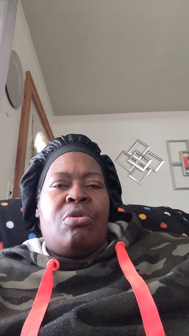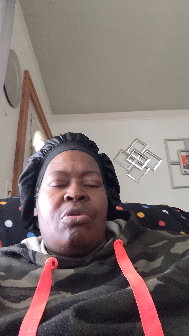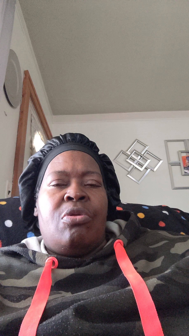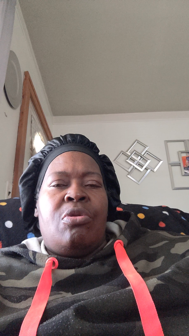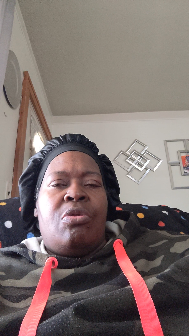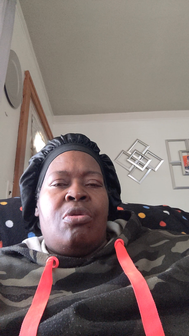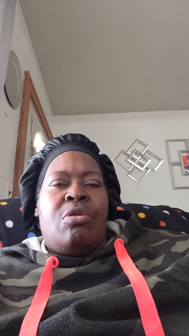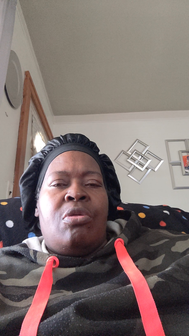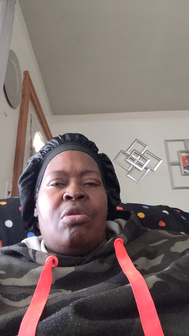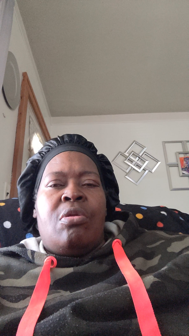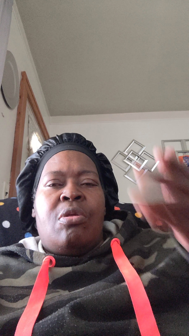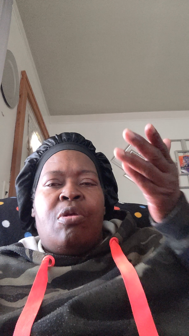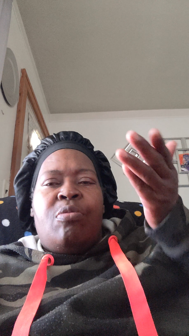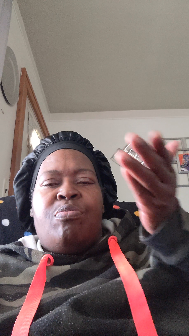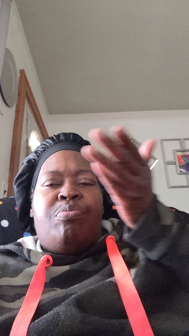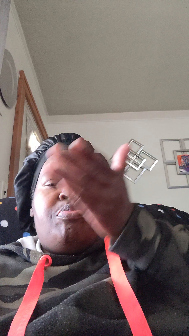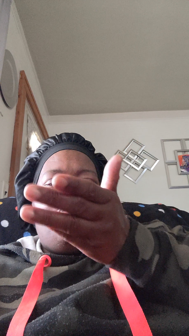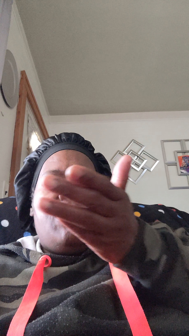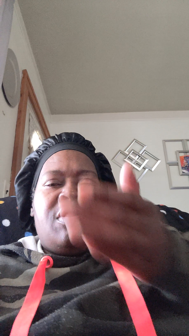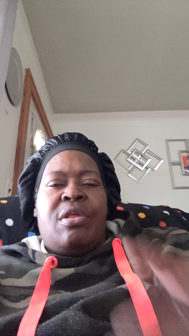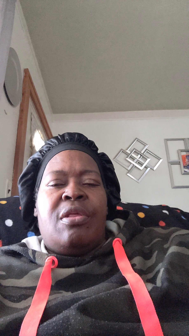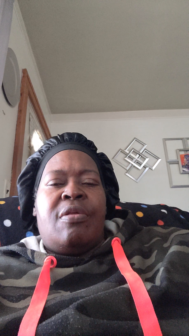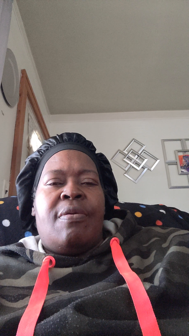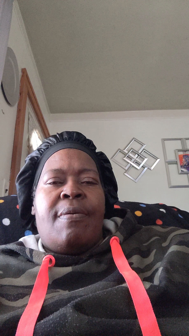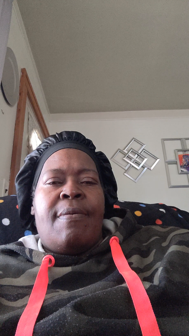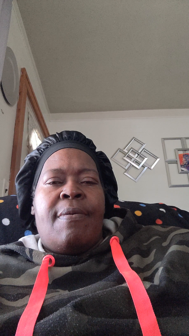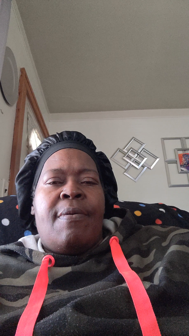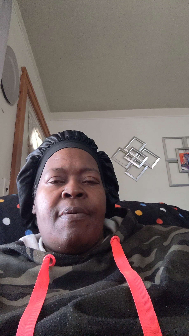bring